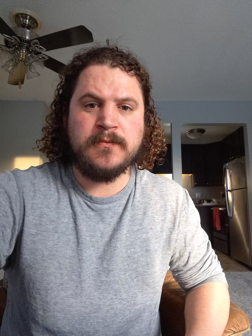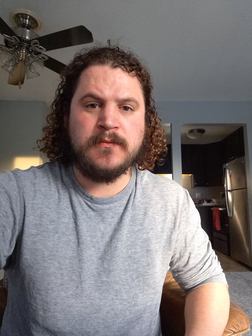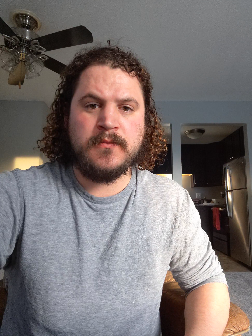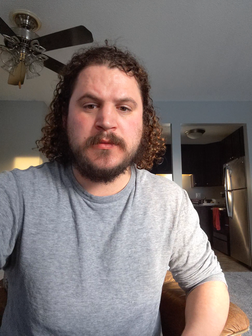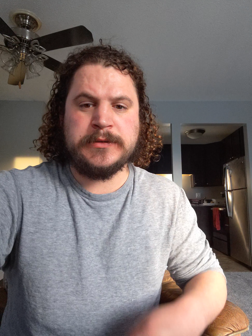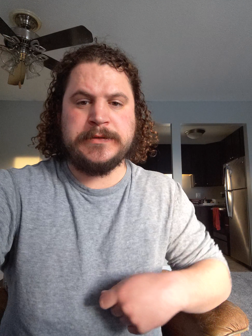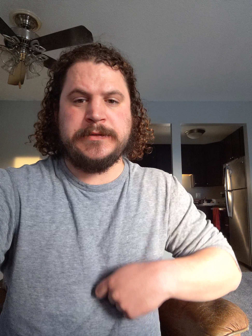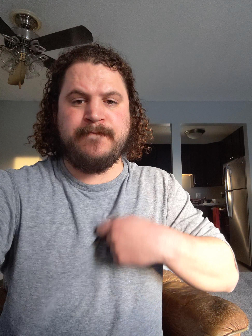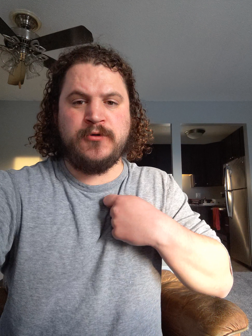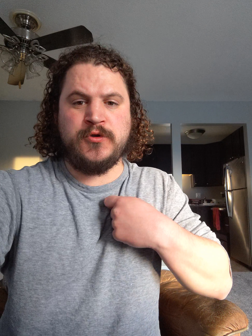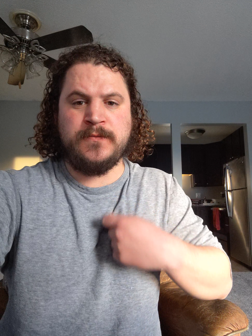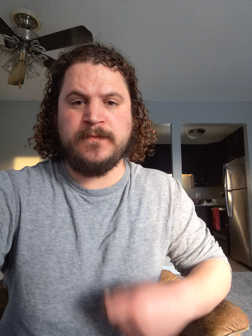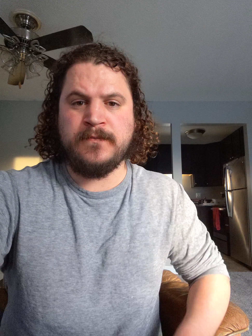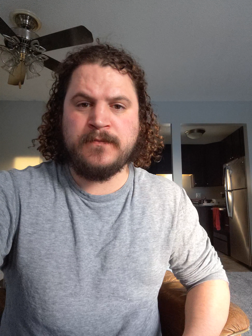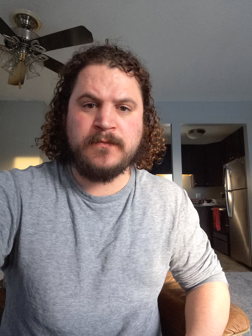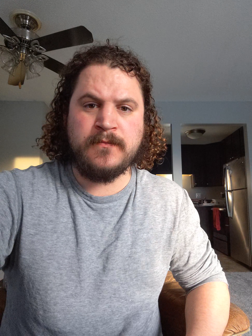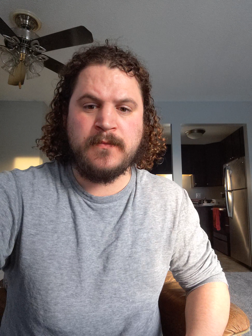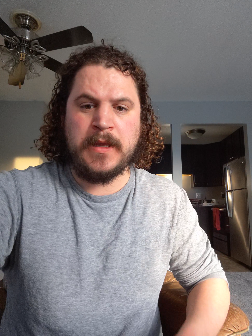zipper